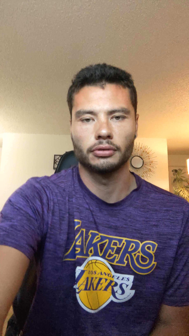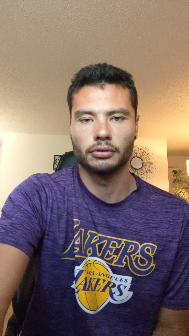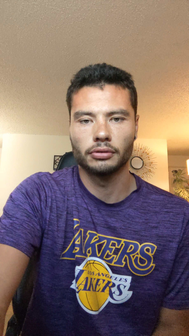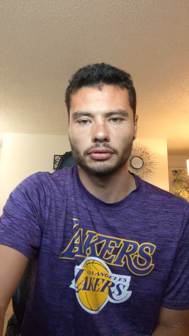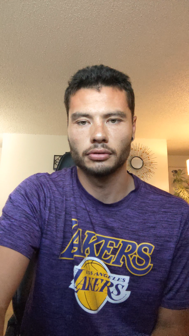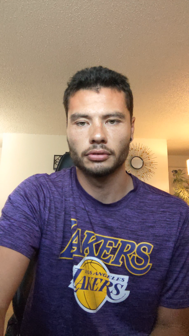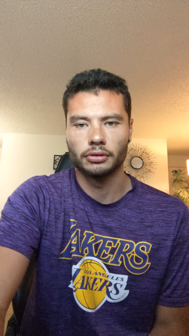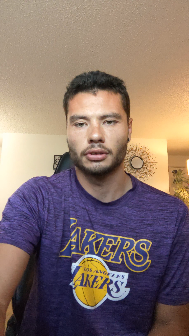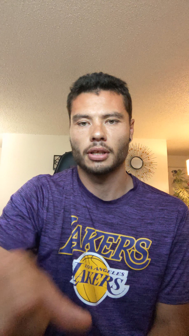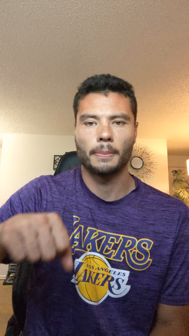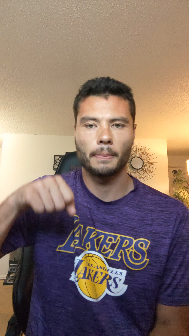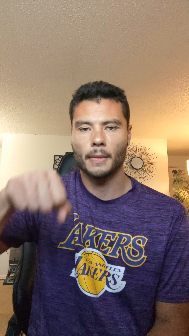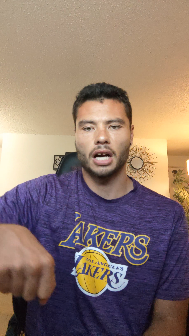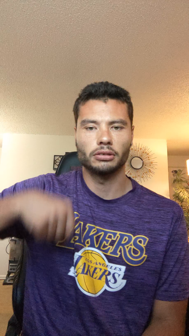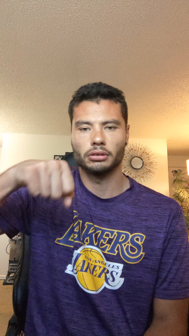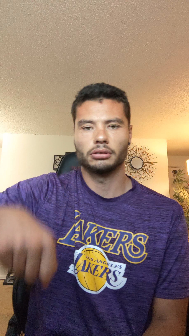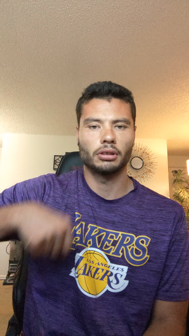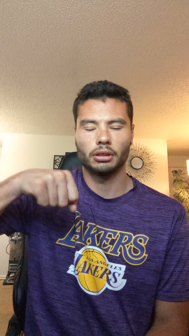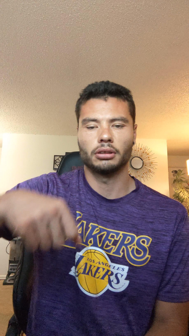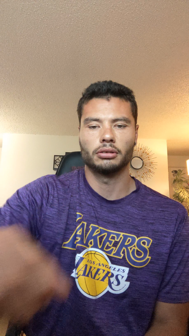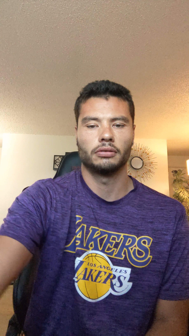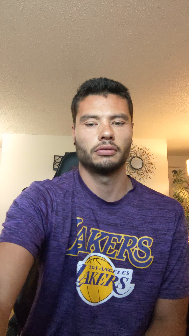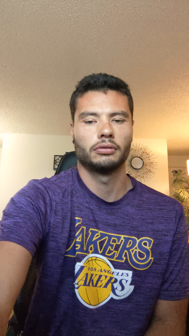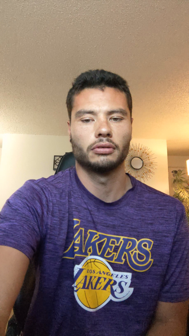bicycle